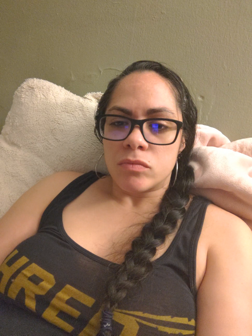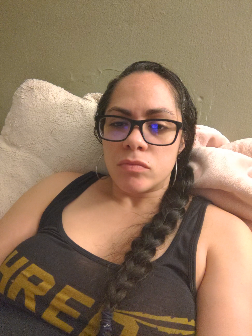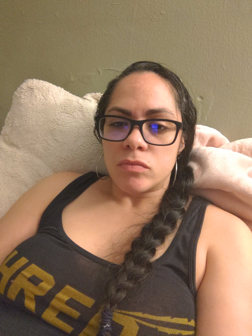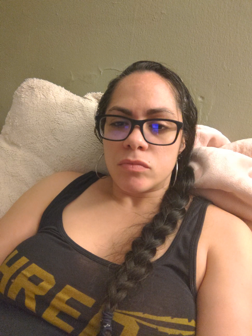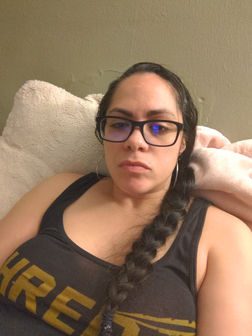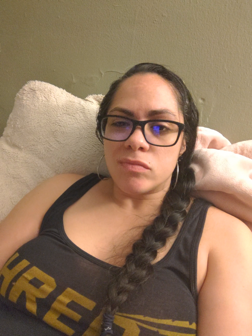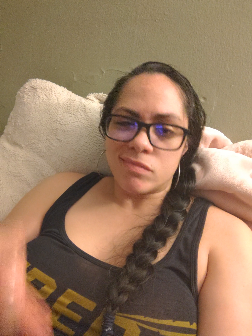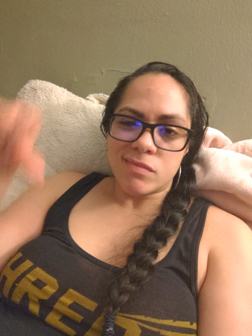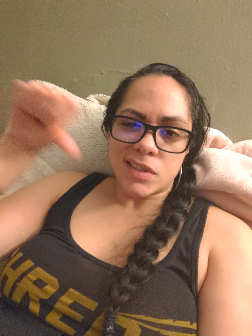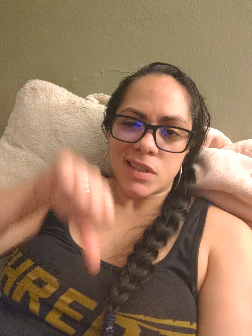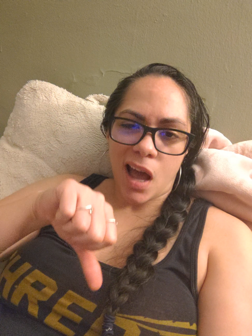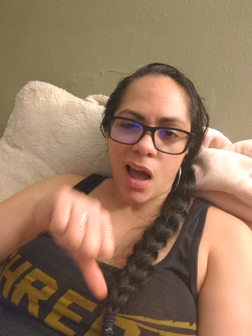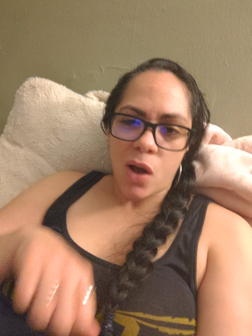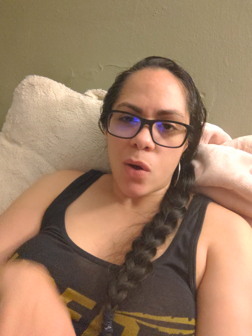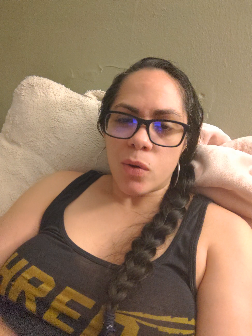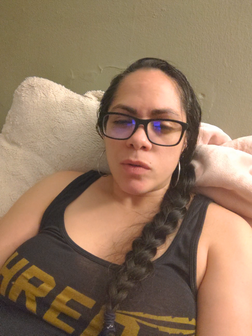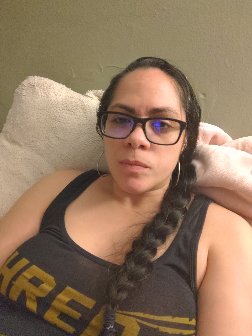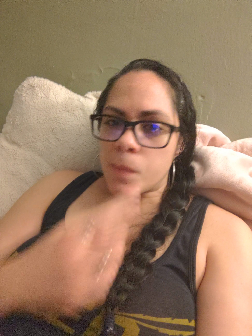down